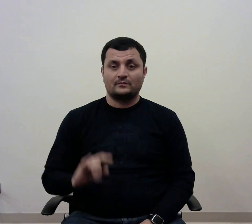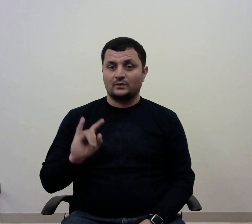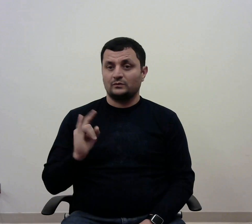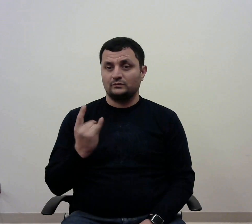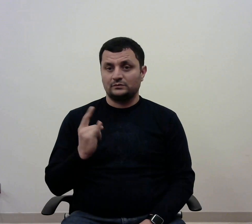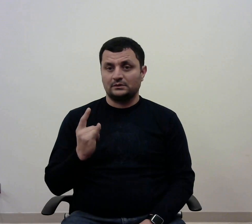uşaq